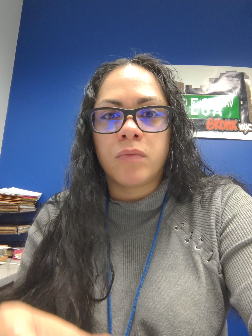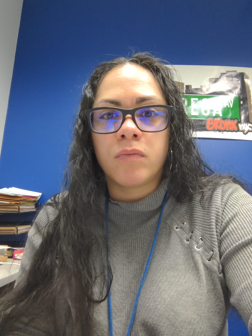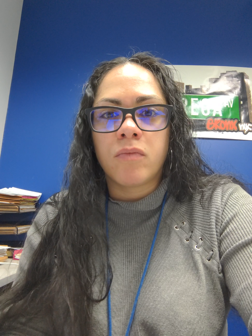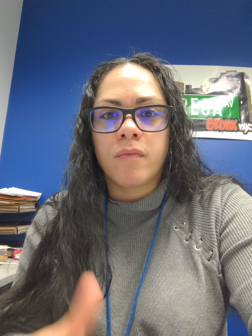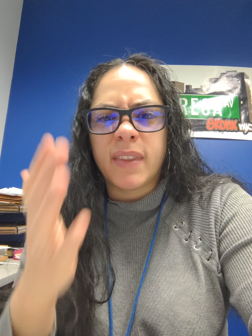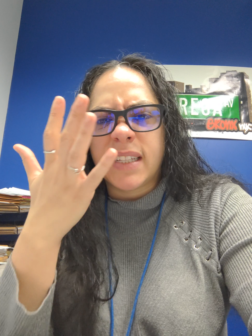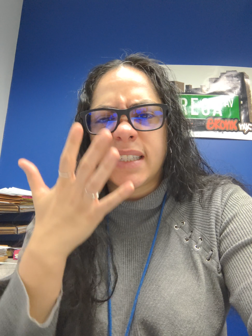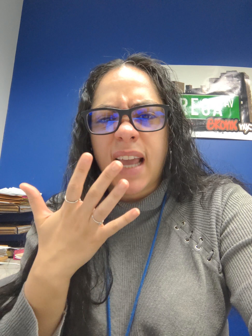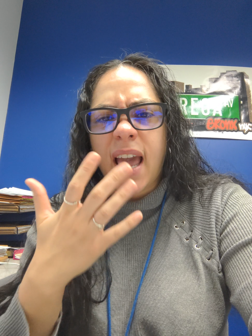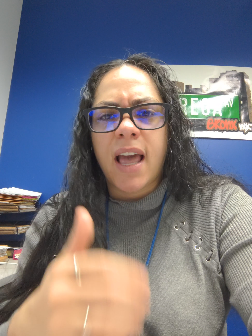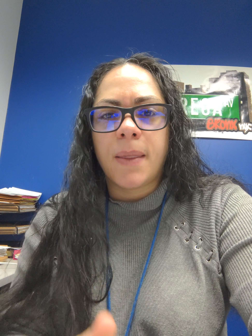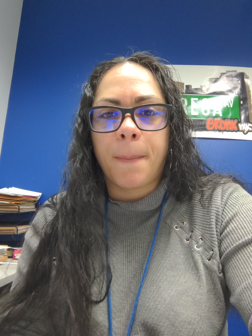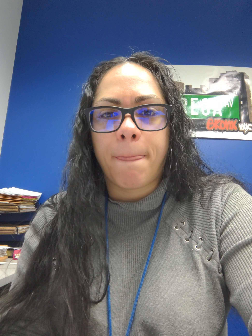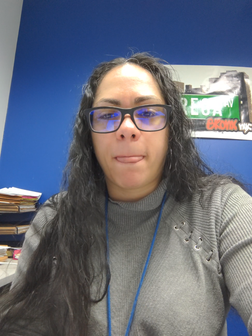sad